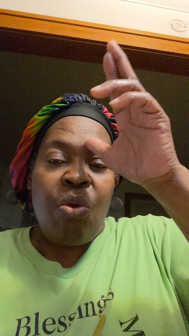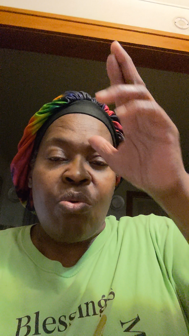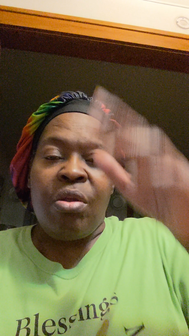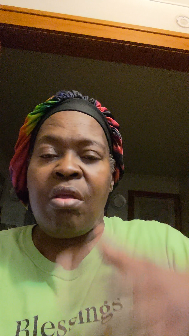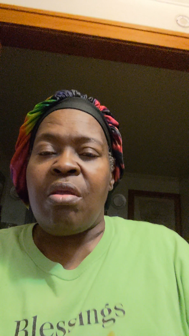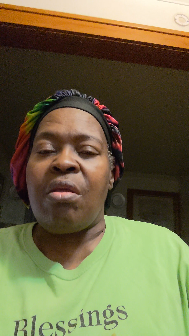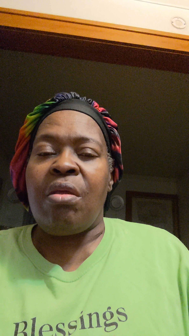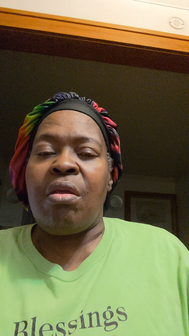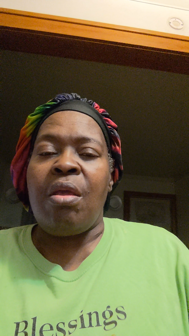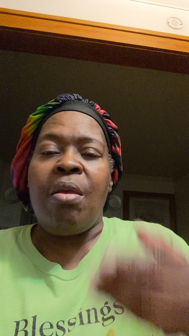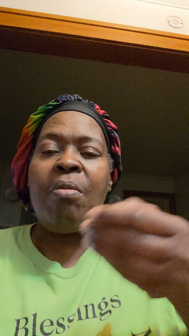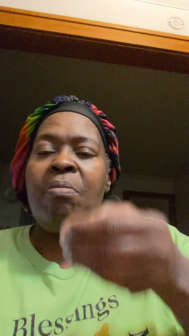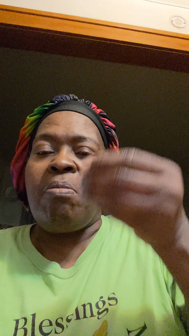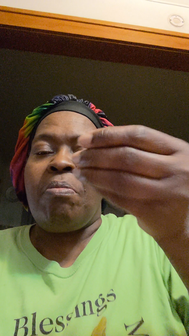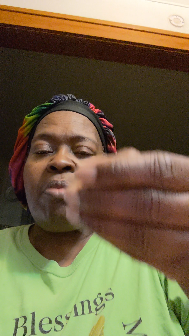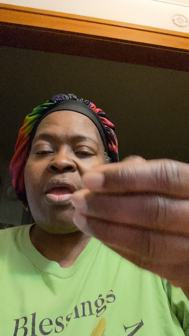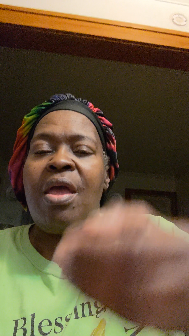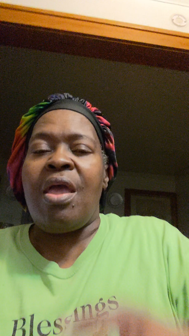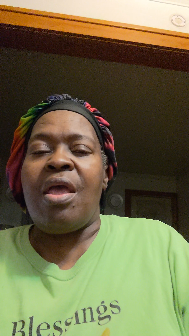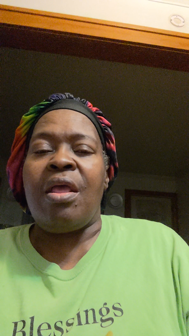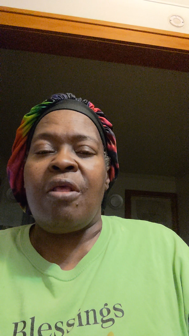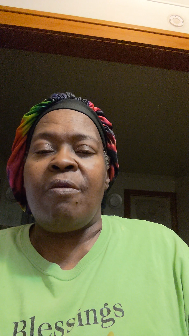buy